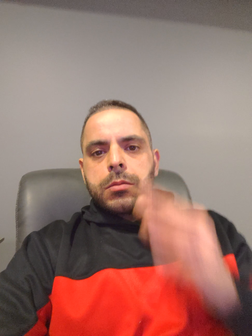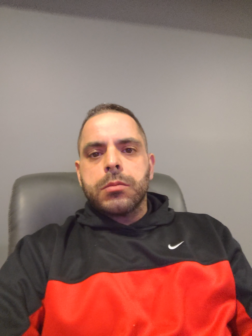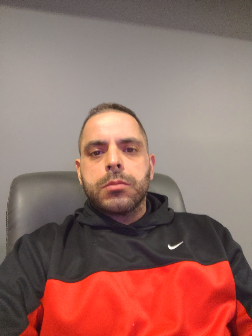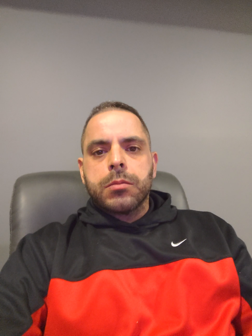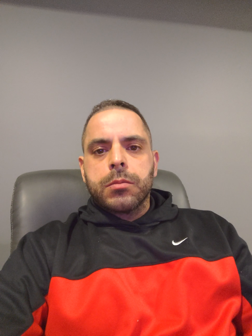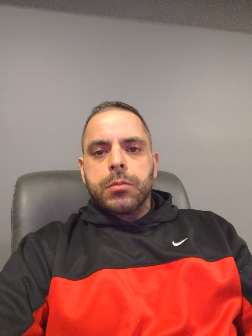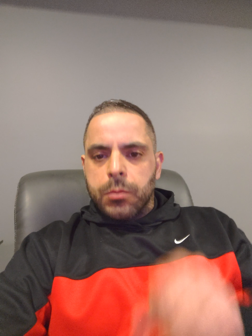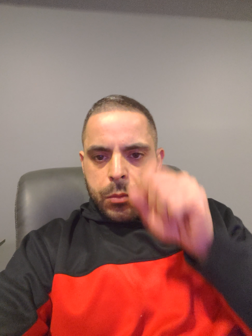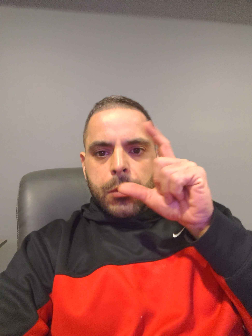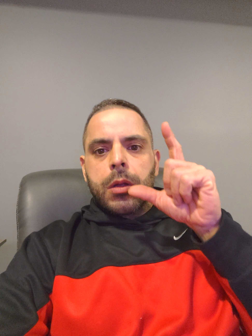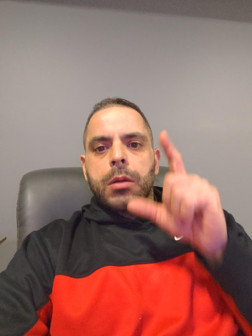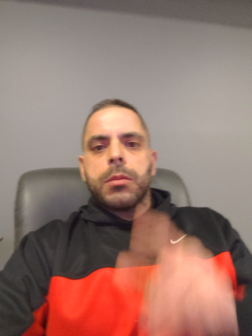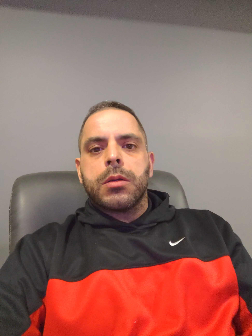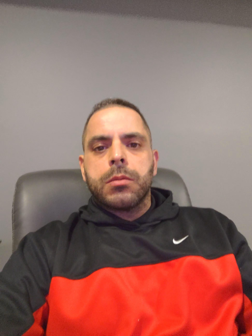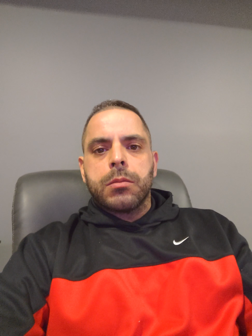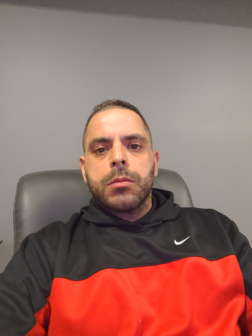awake